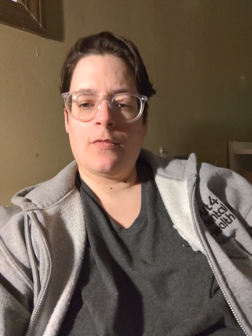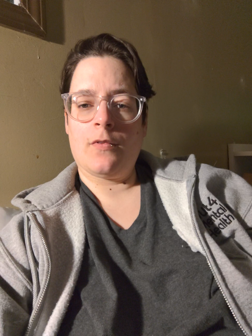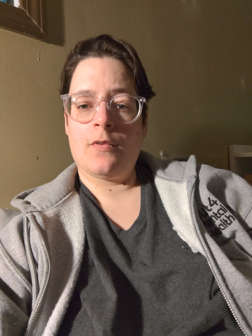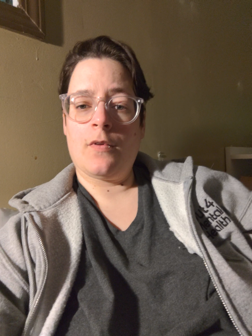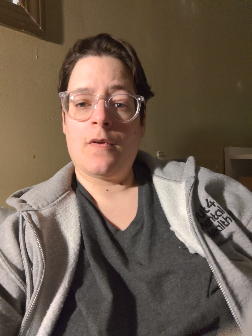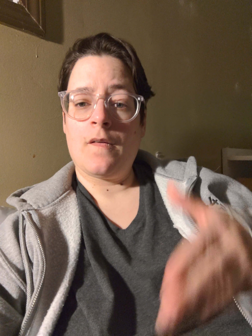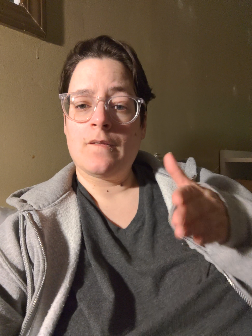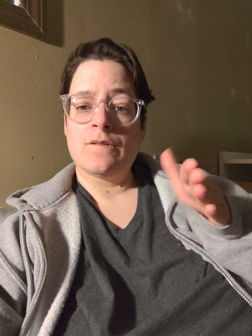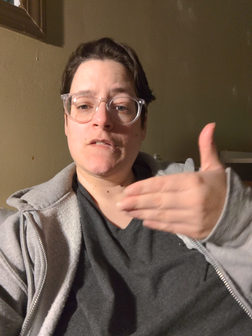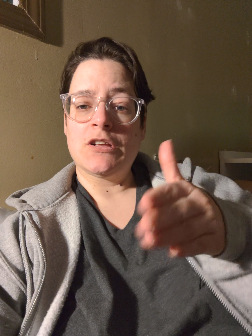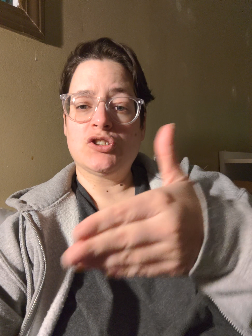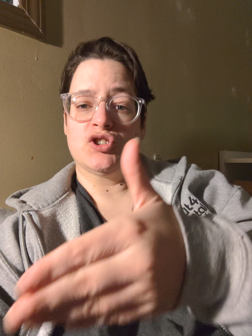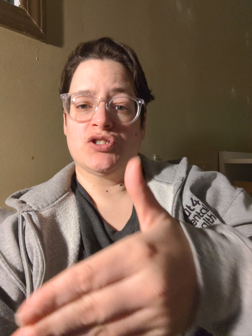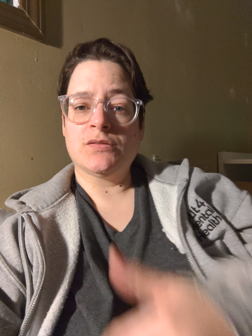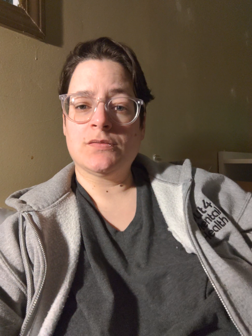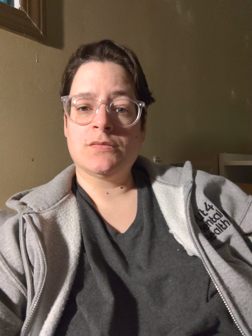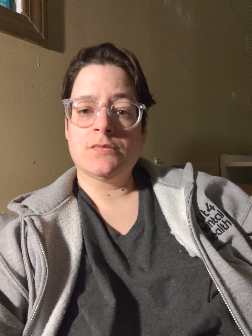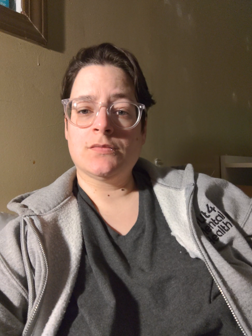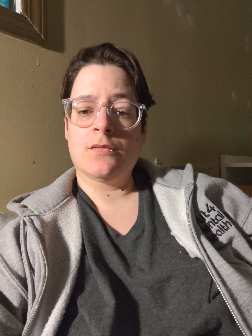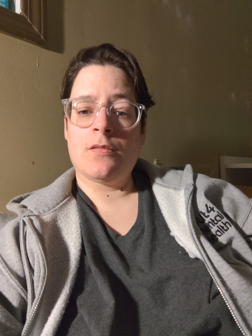fish